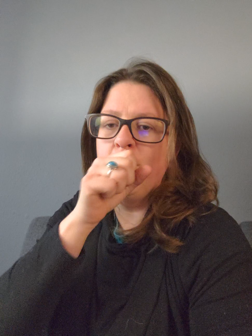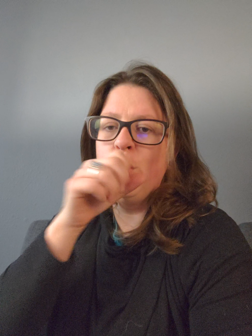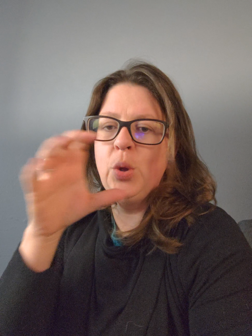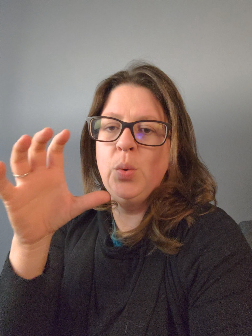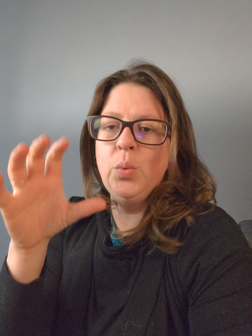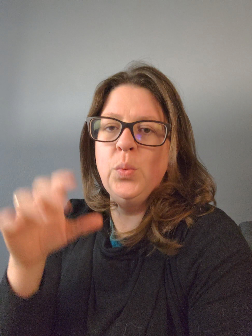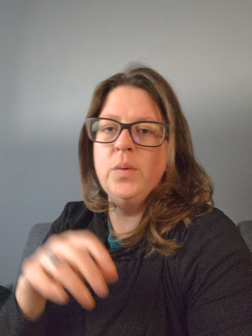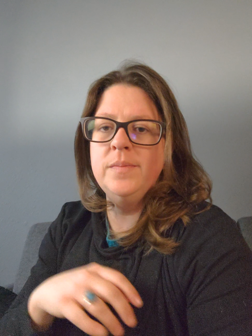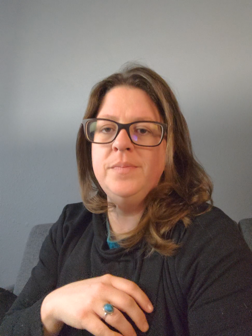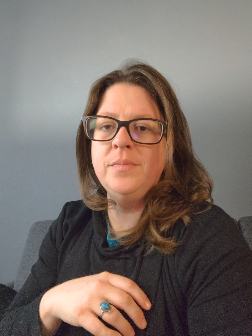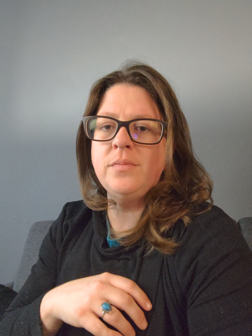balloon